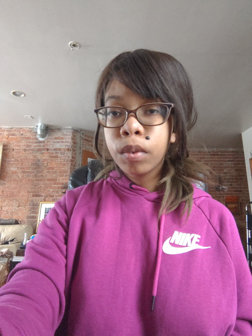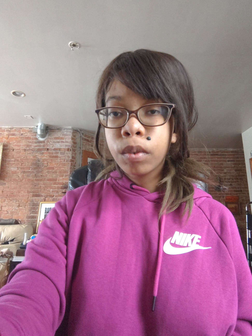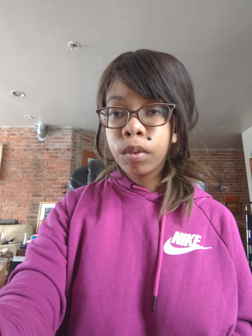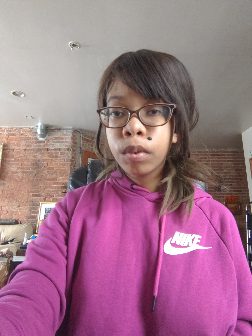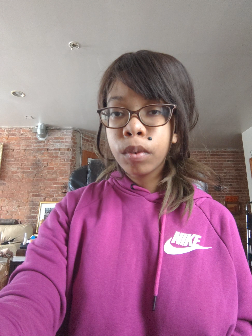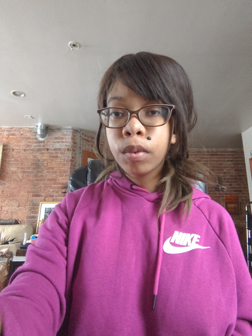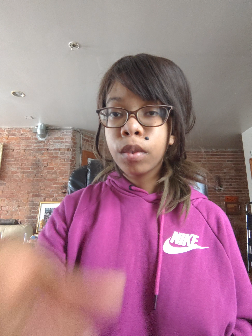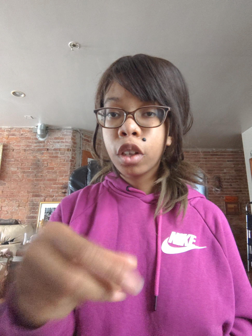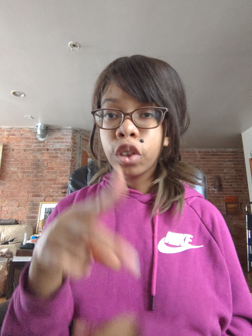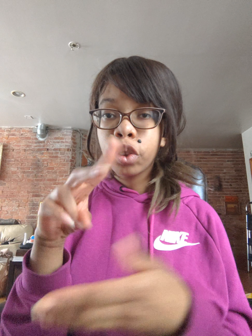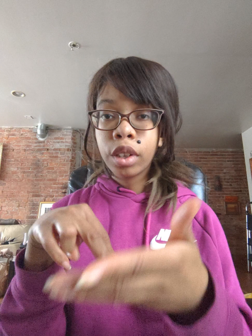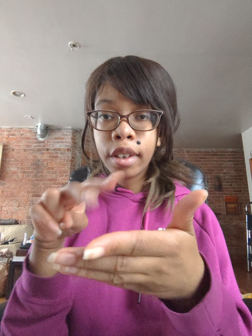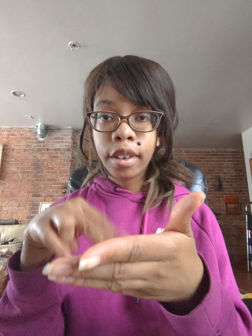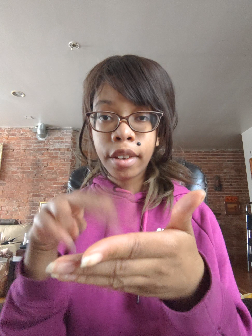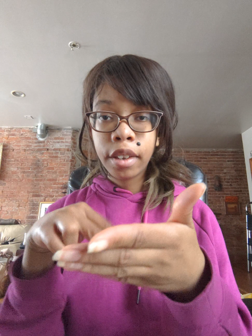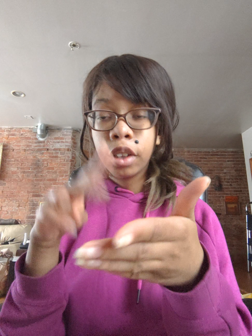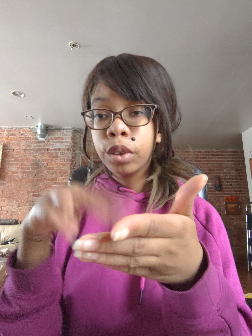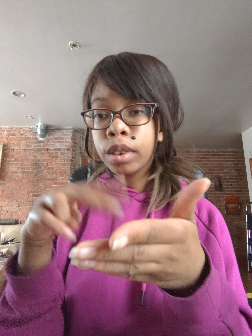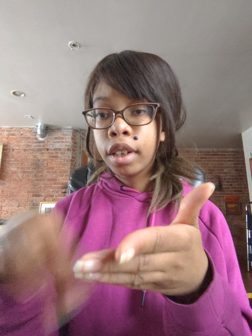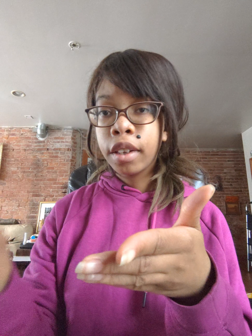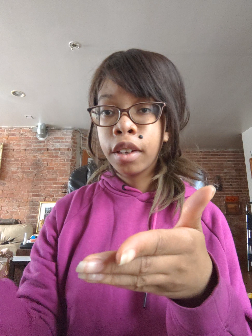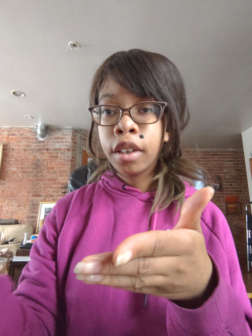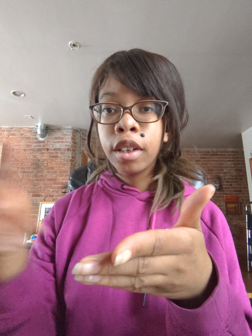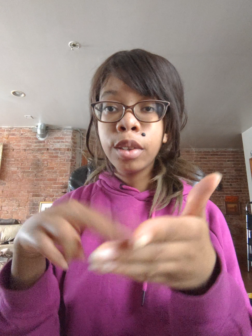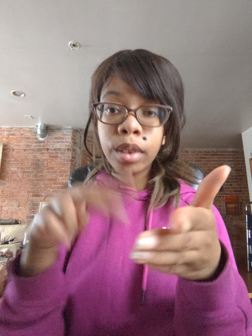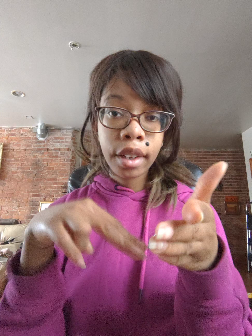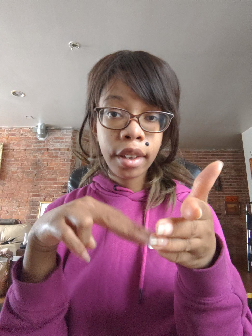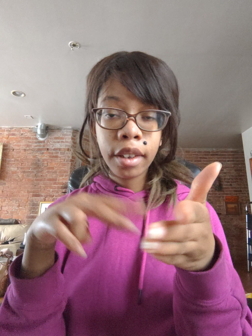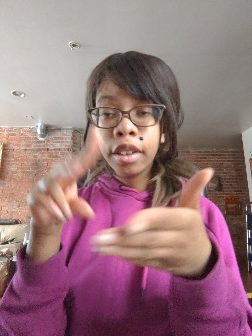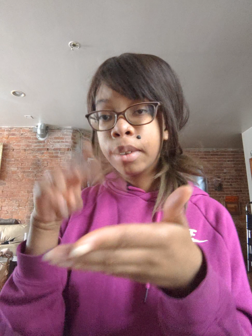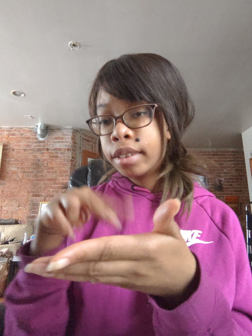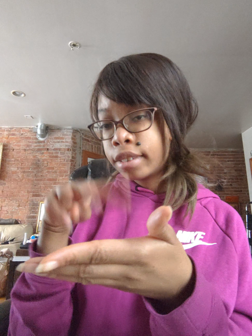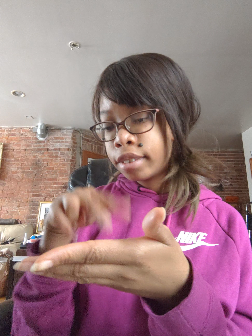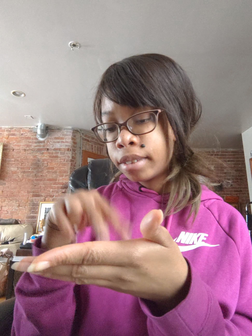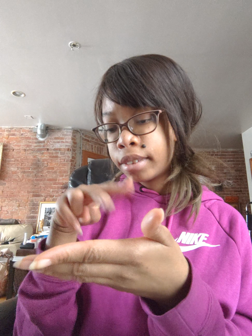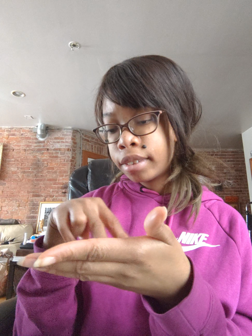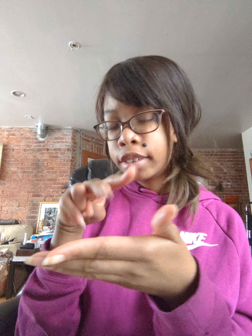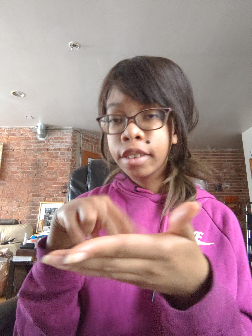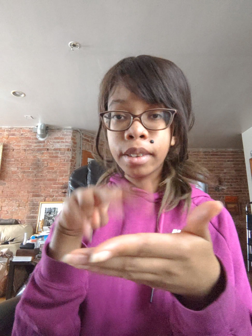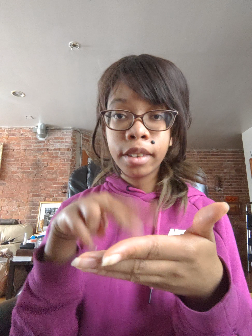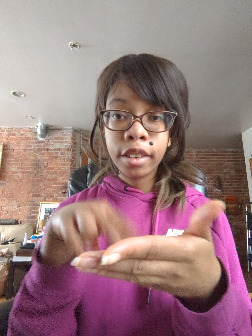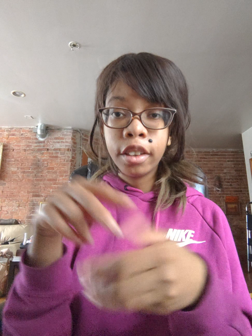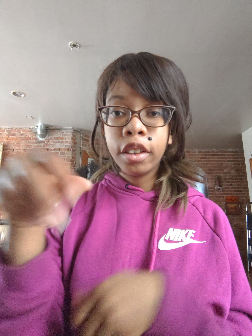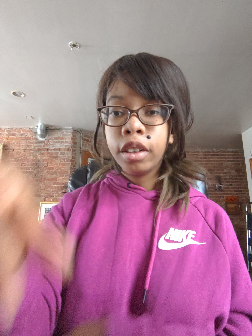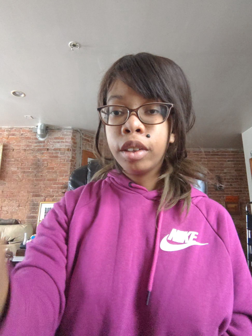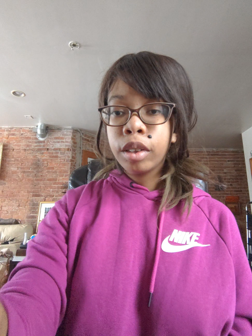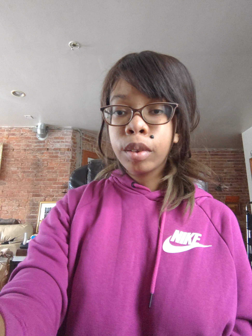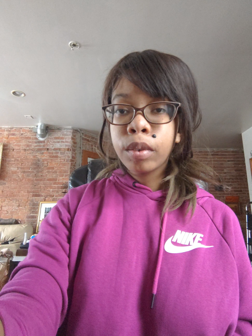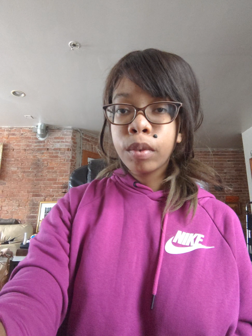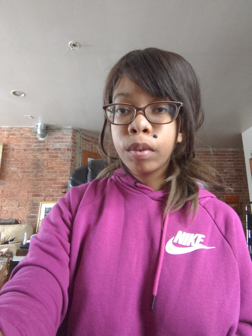read